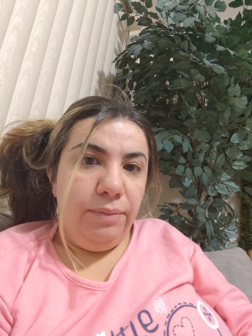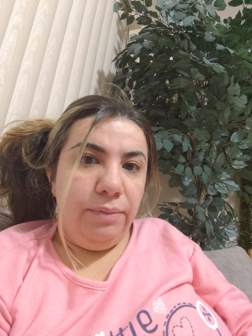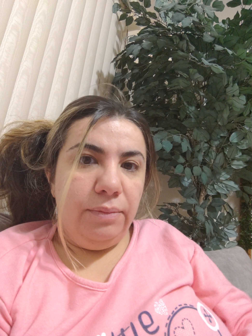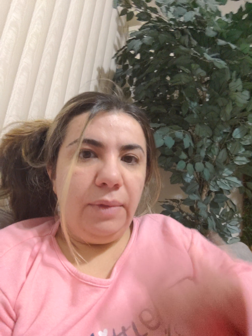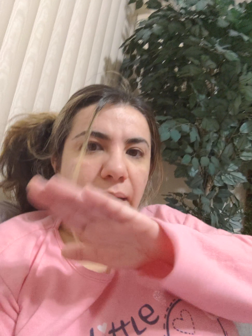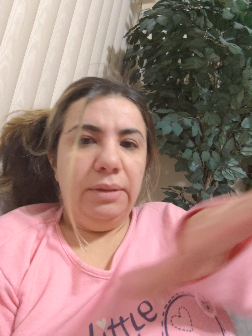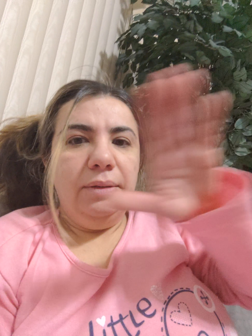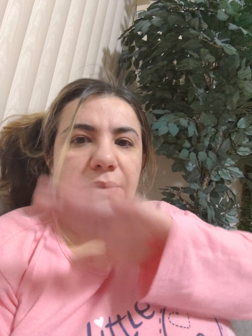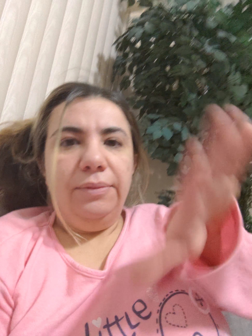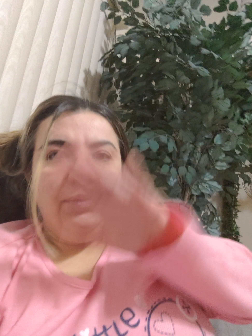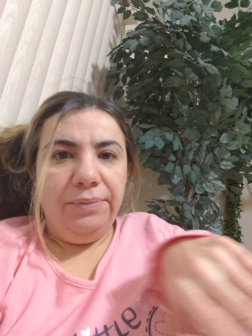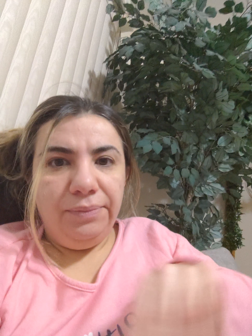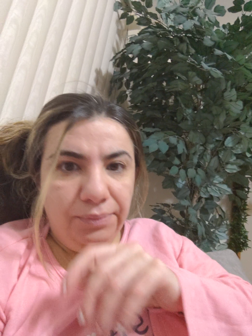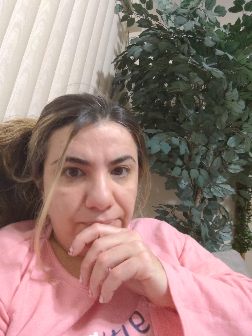clean